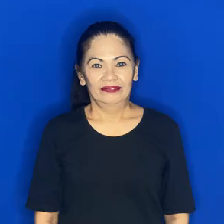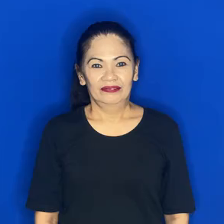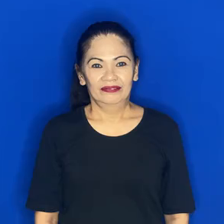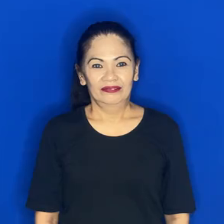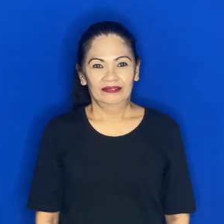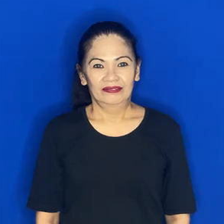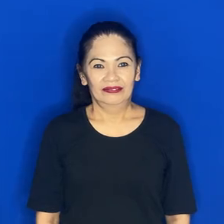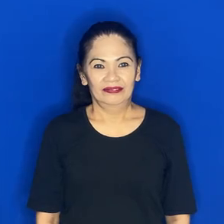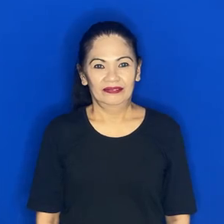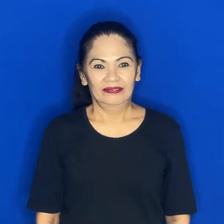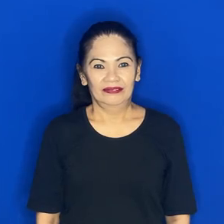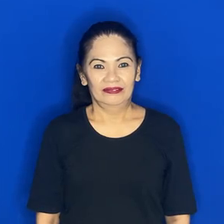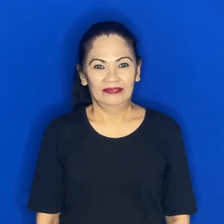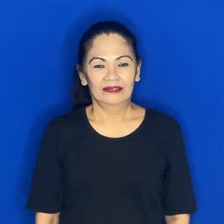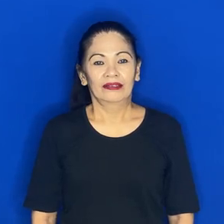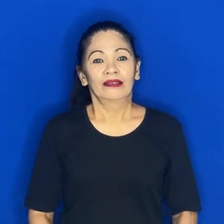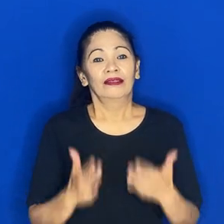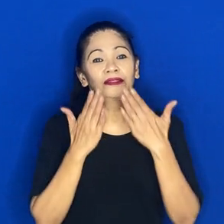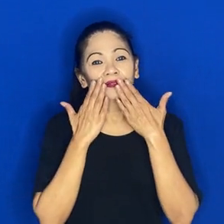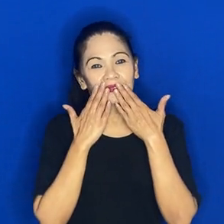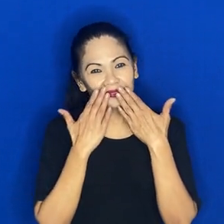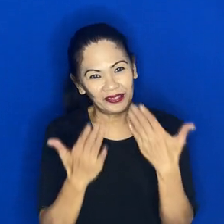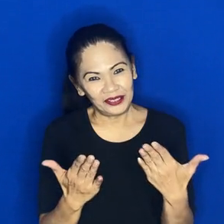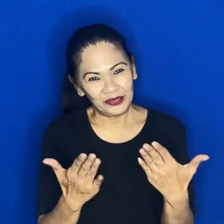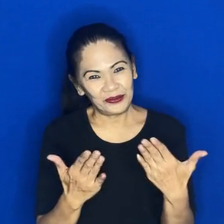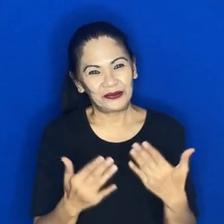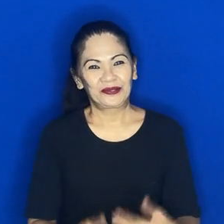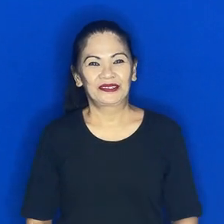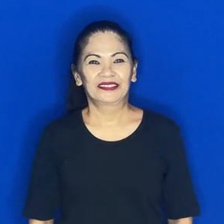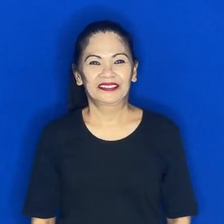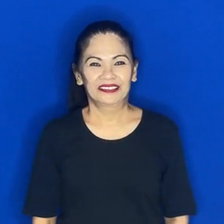thank you